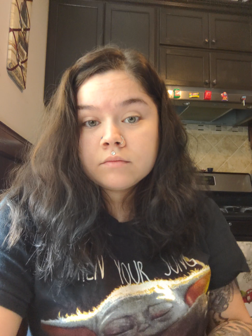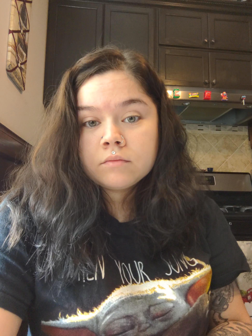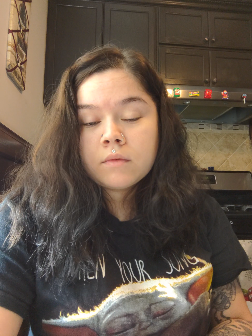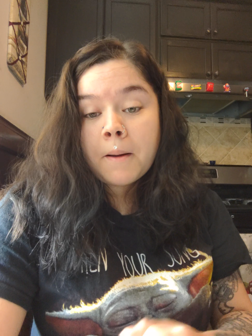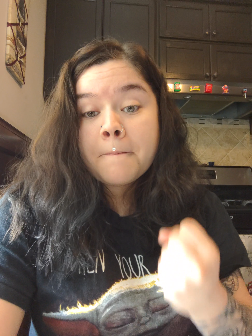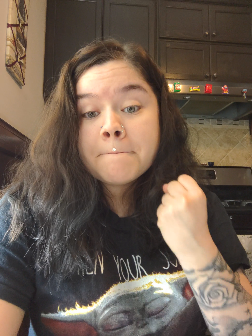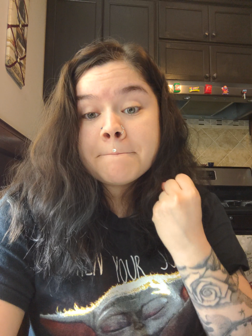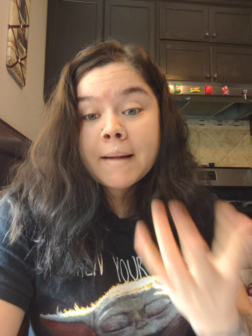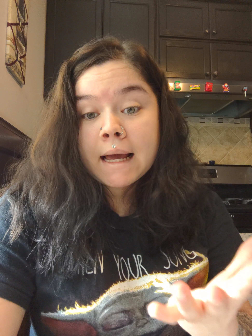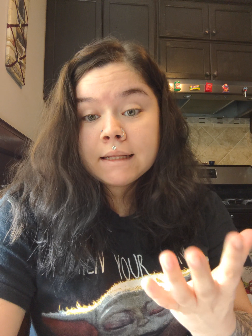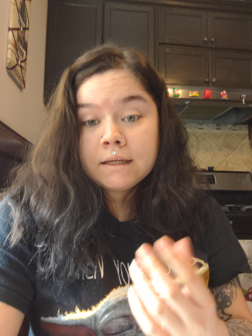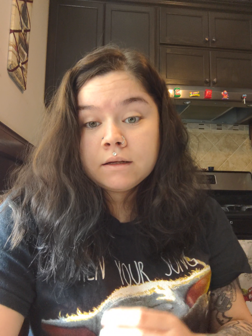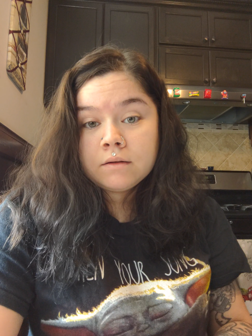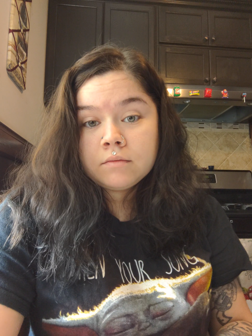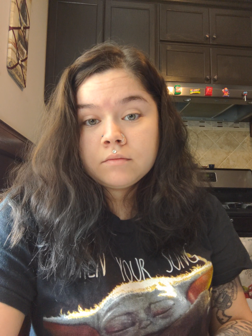many